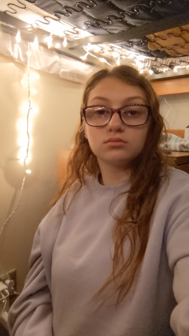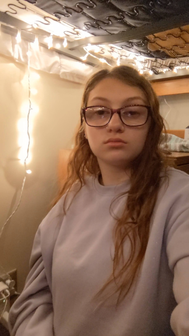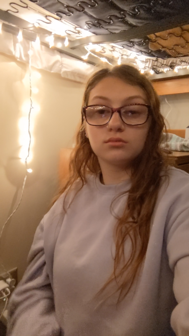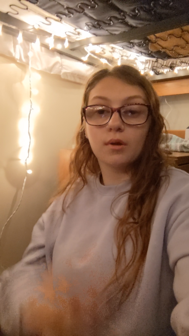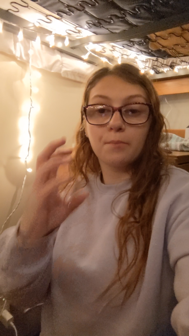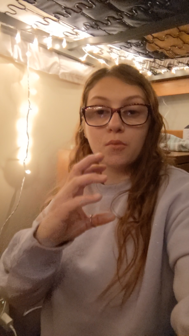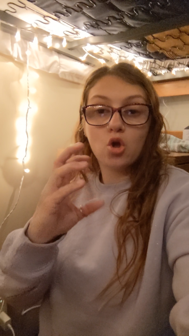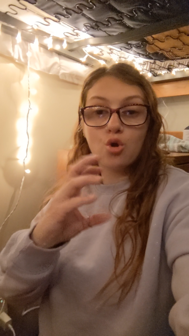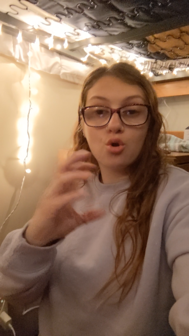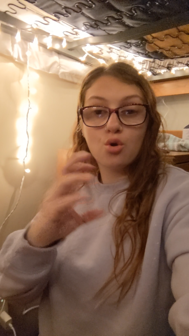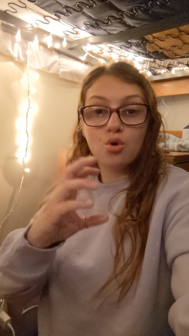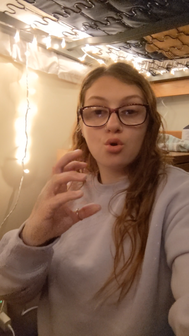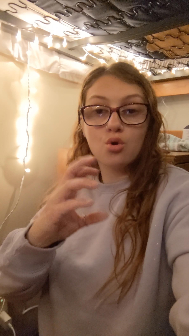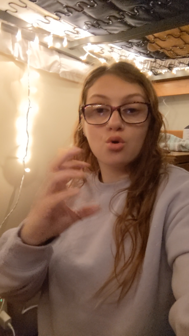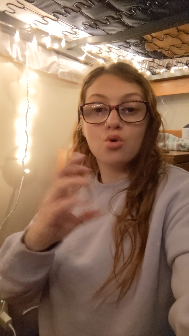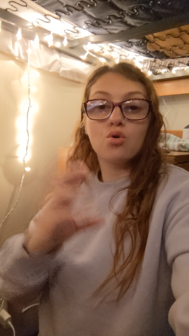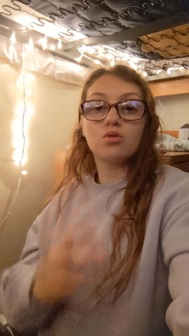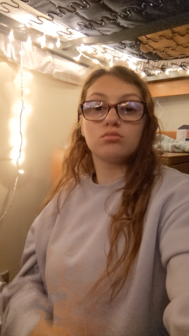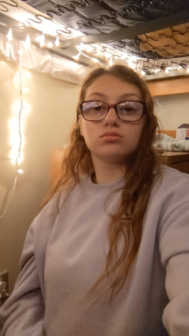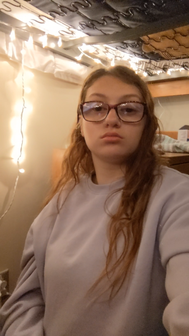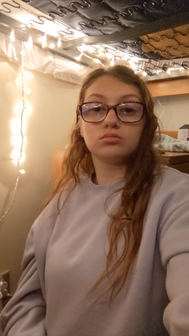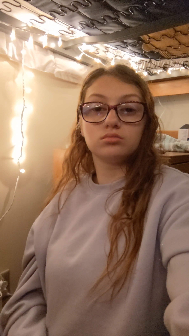ball